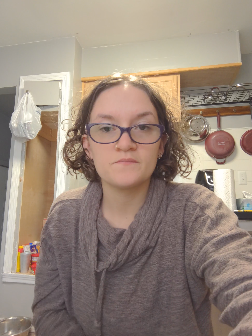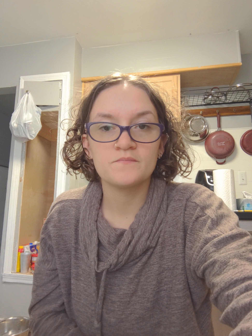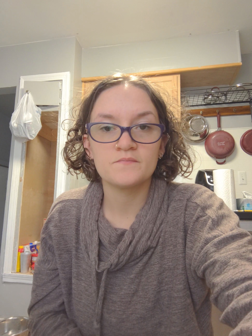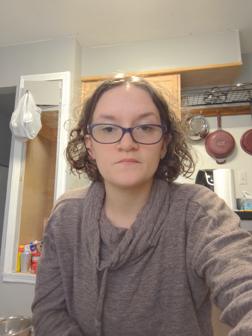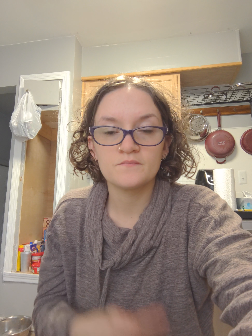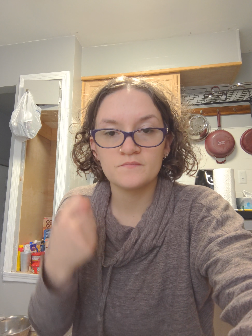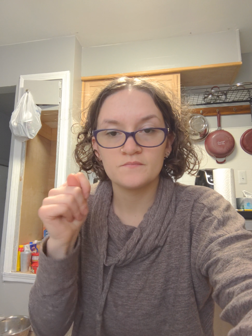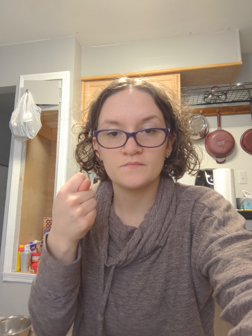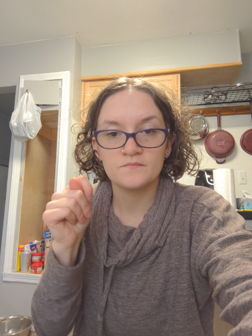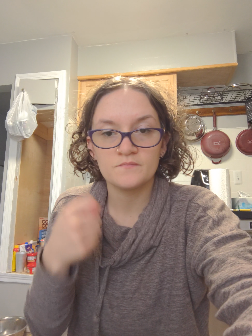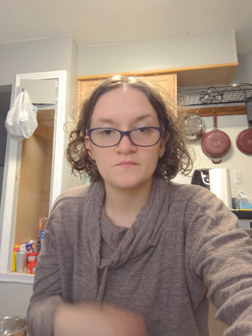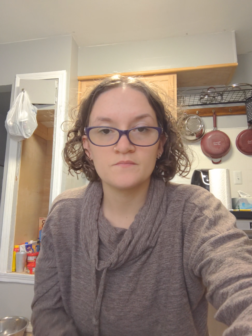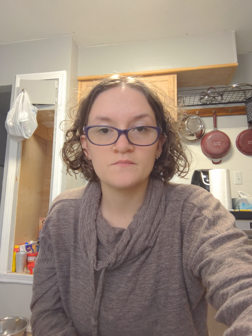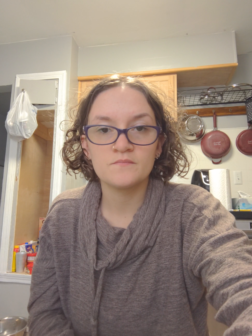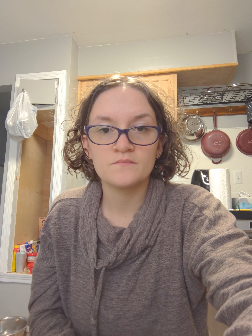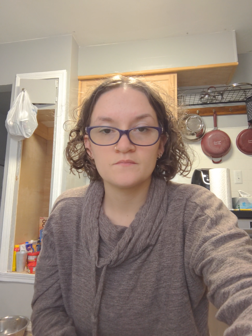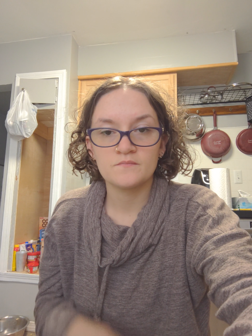toy